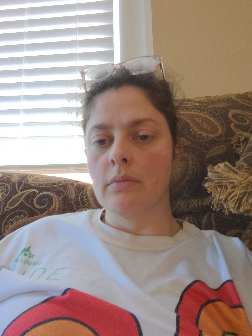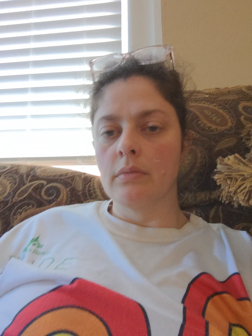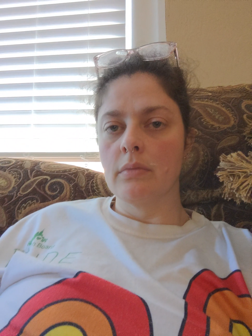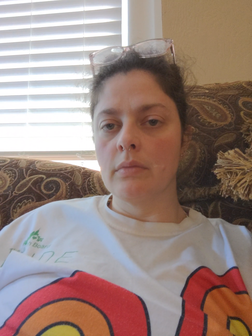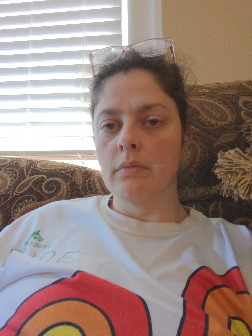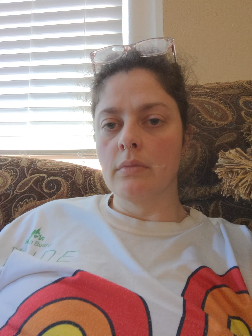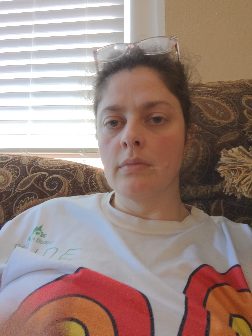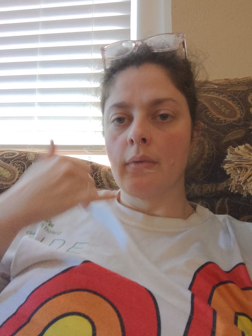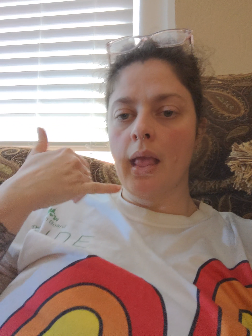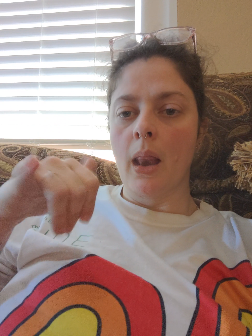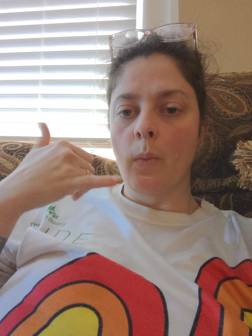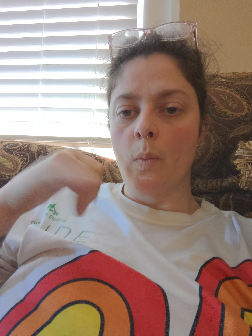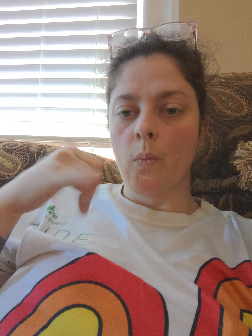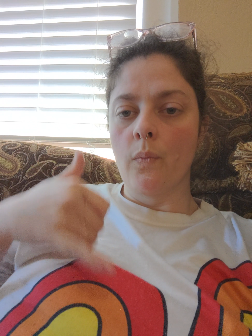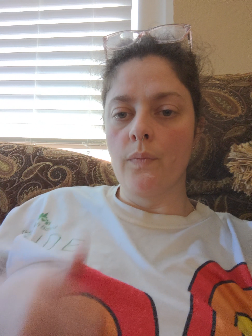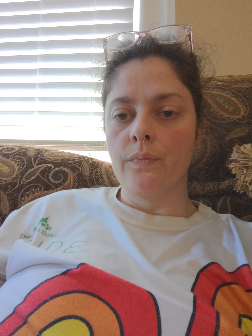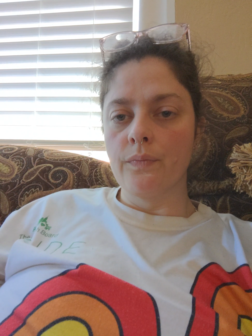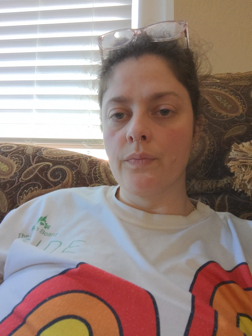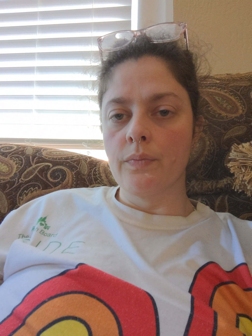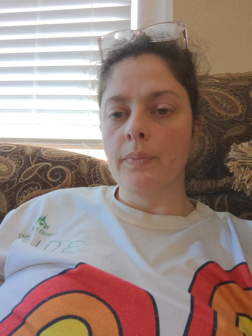yellow